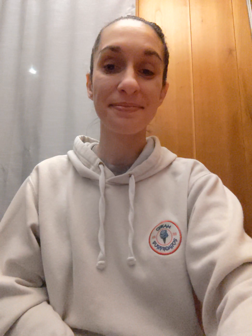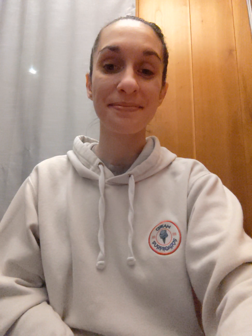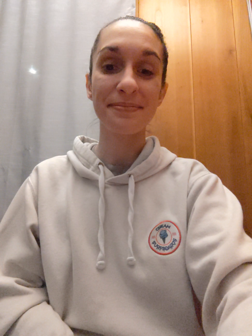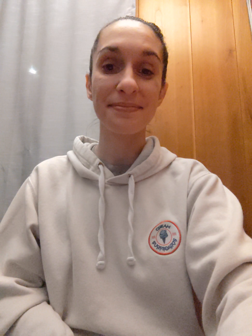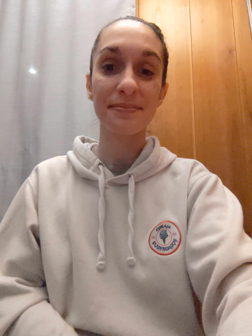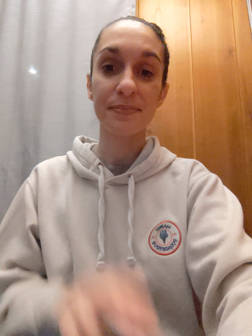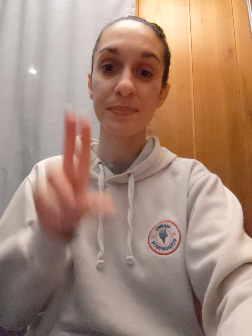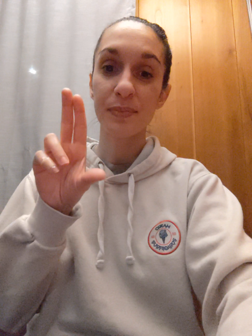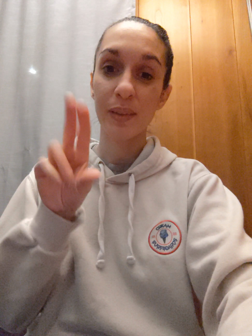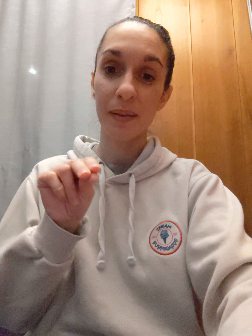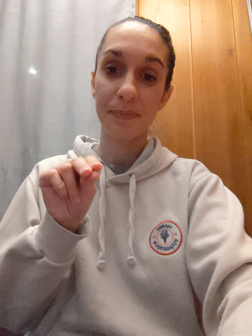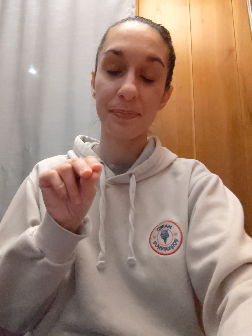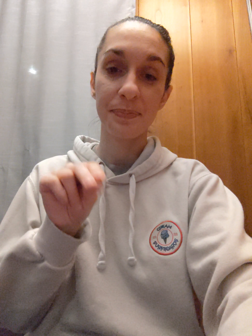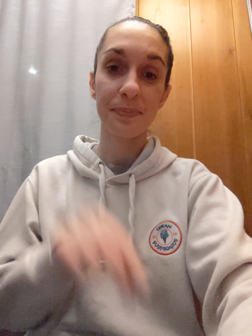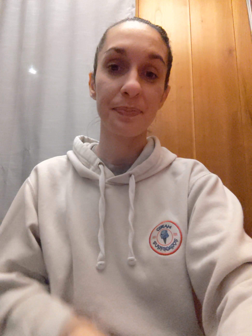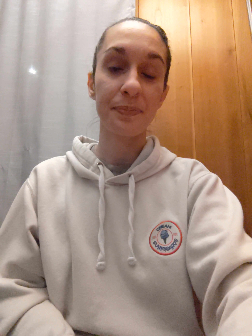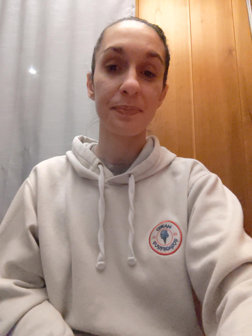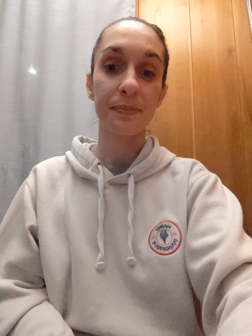no